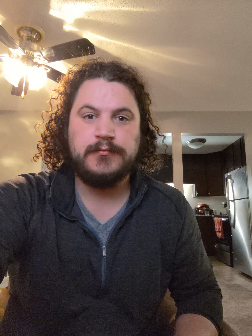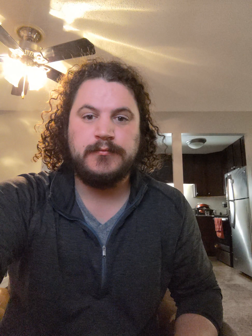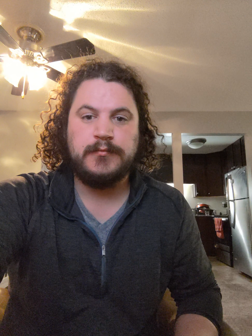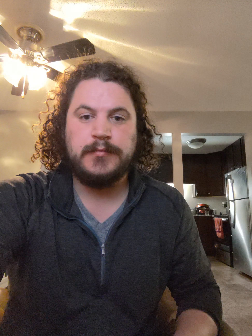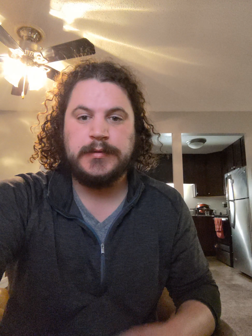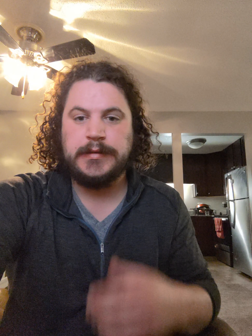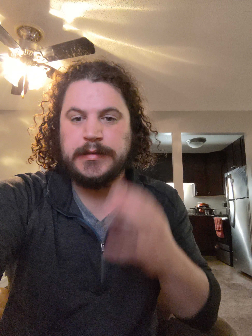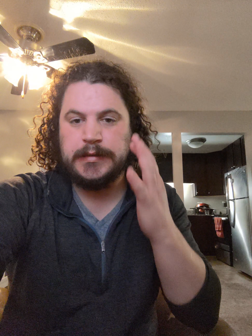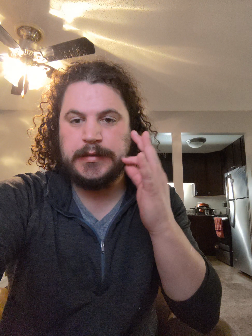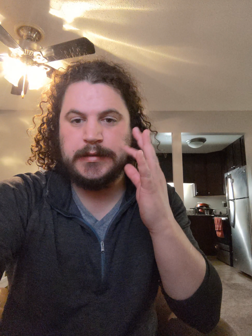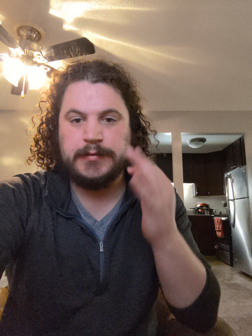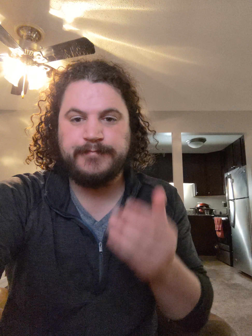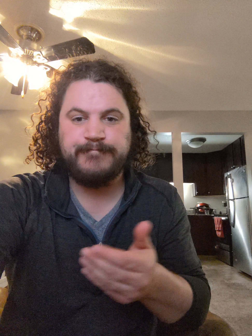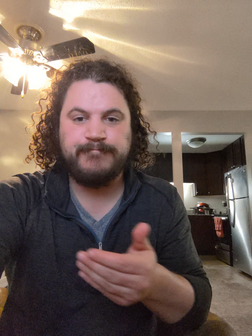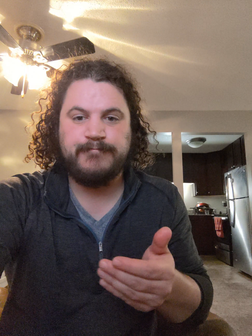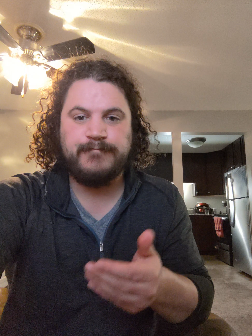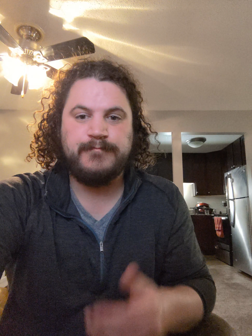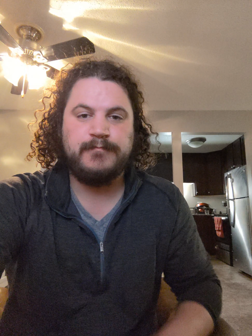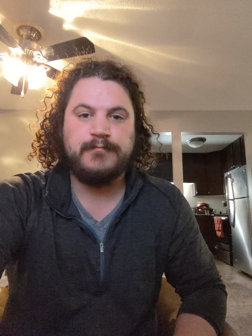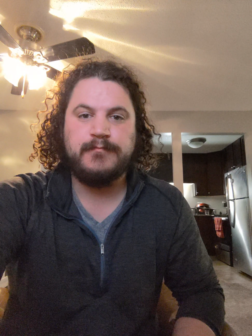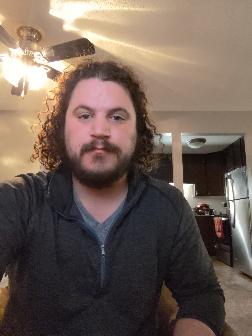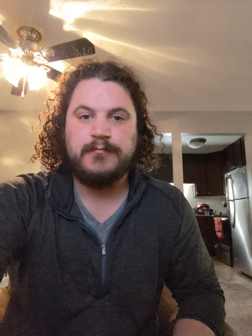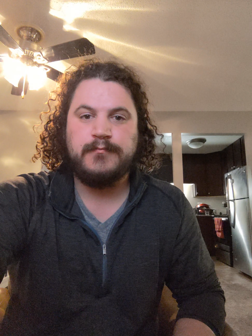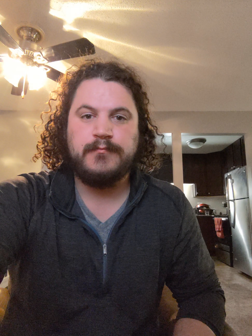kitty